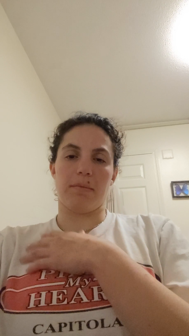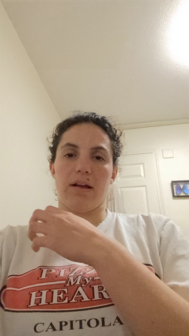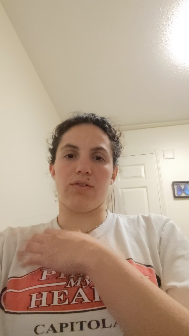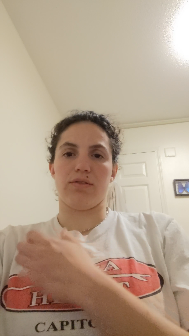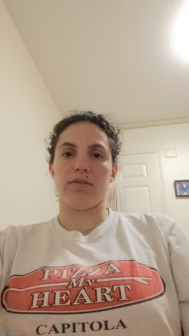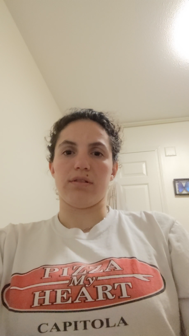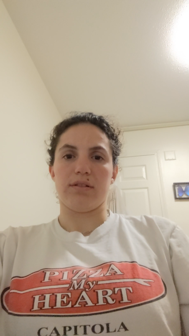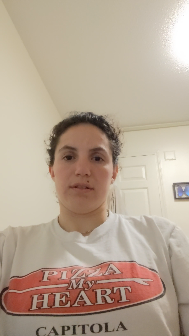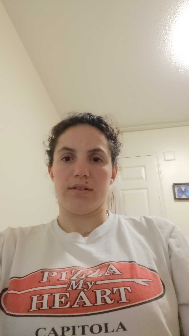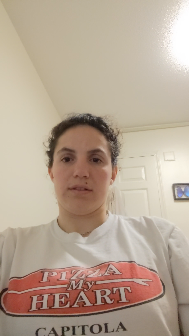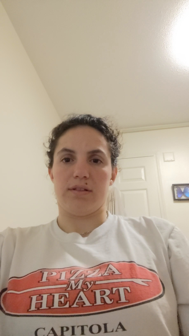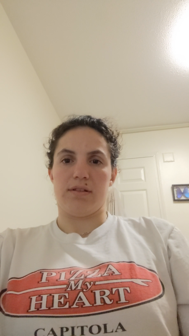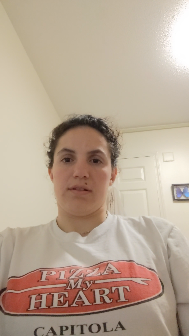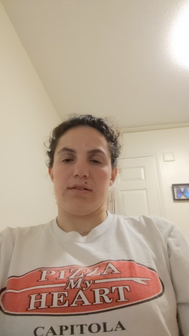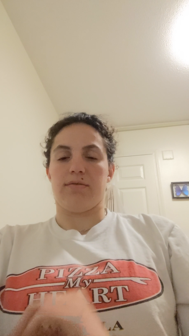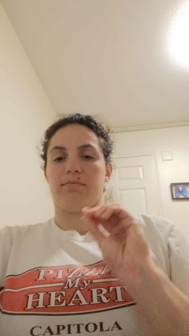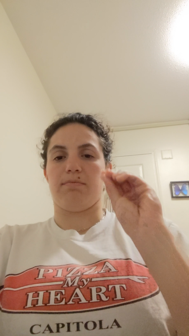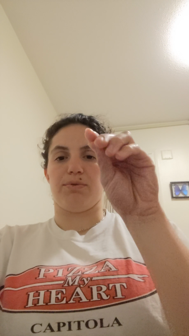put